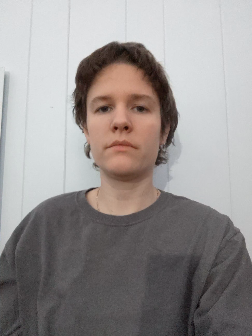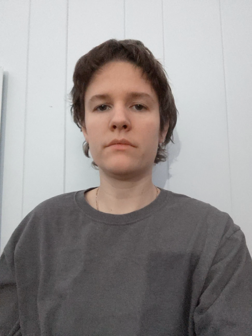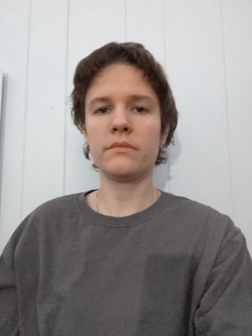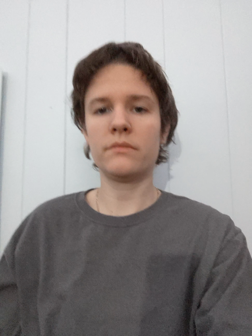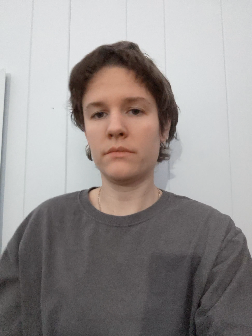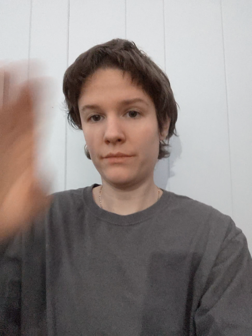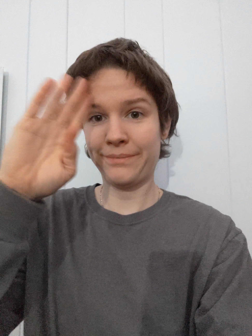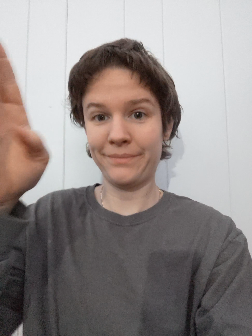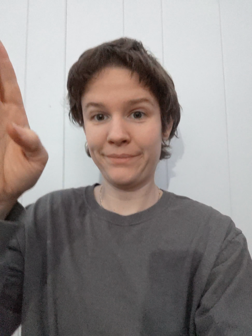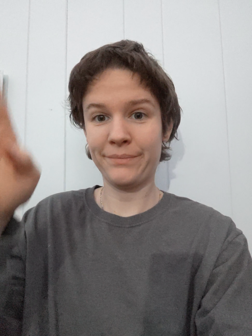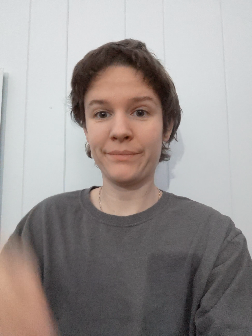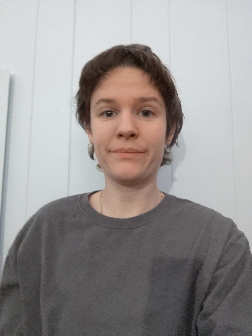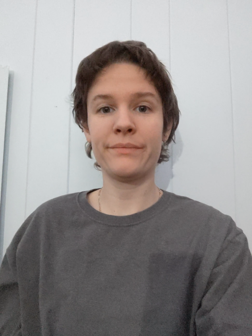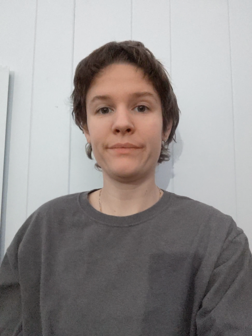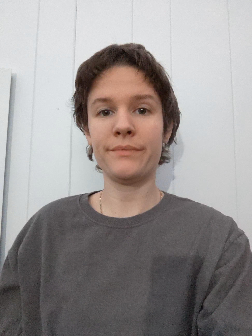hello